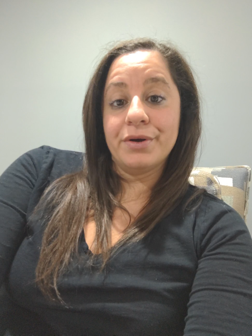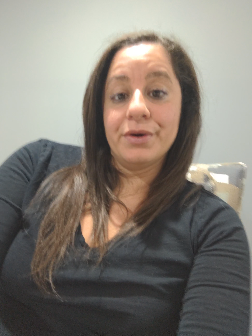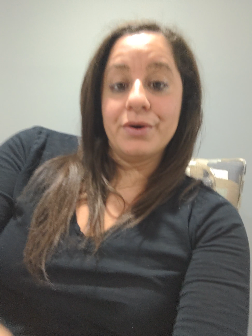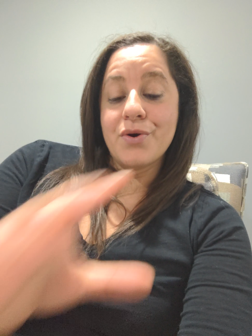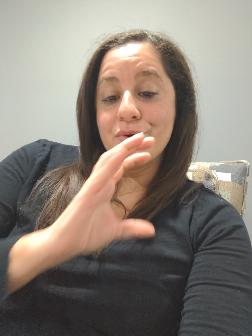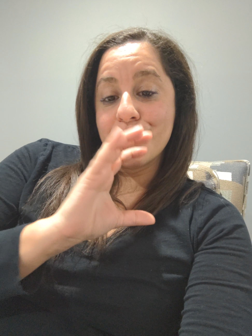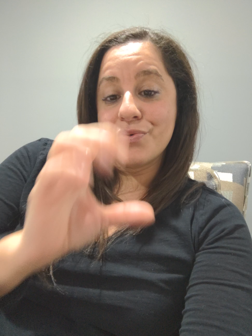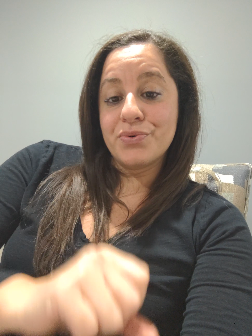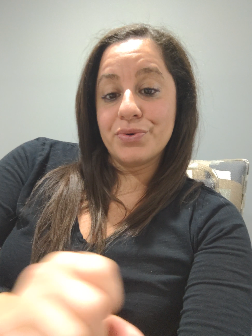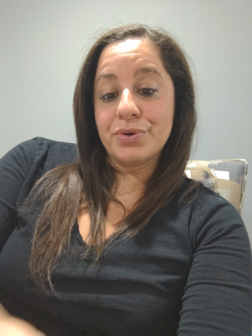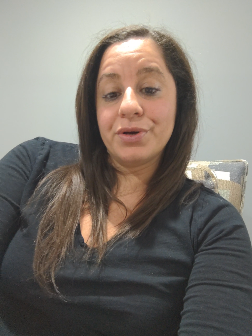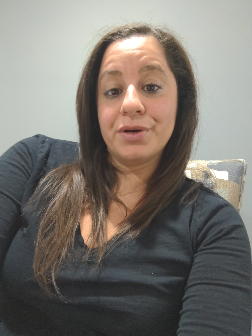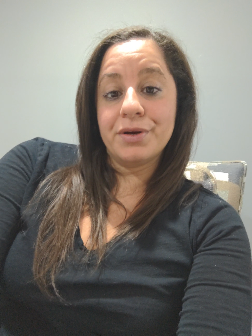old